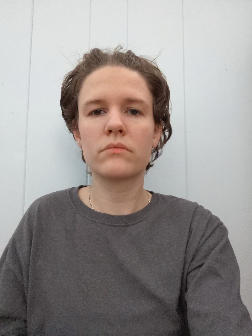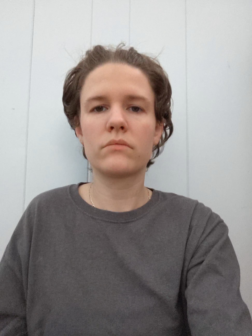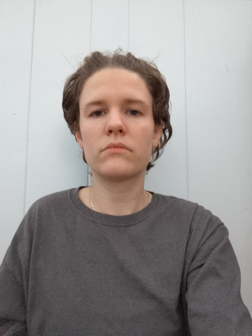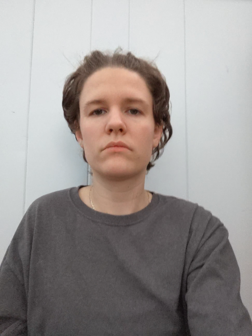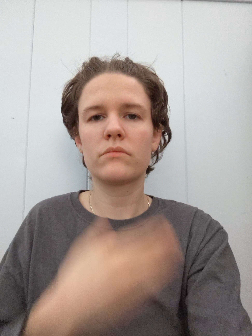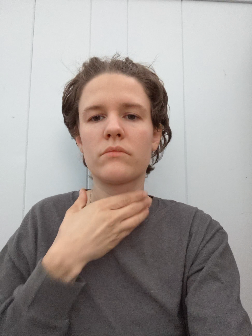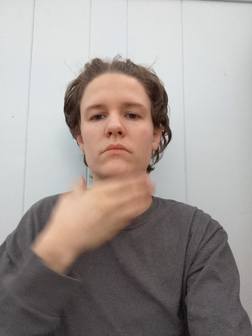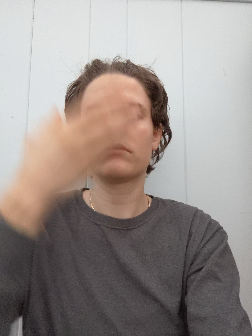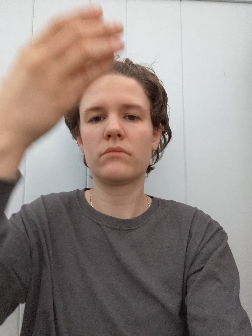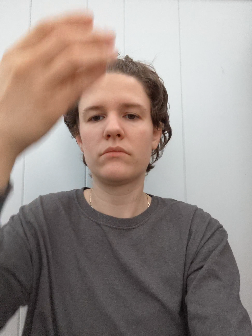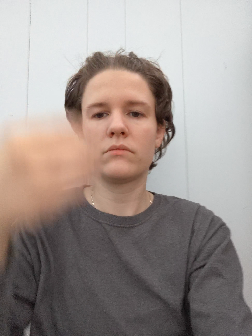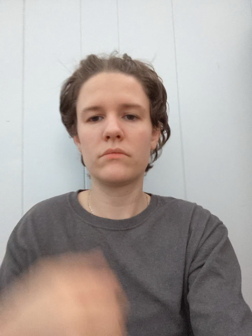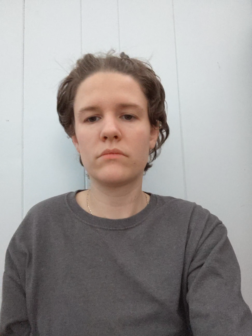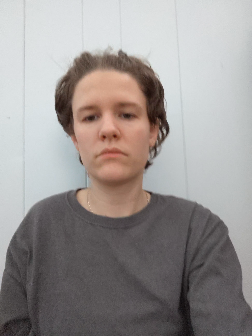giraffe